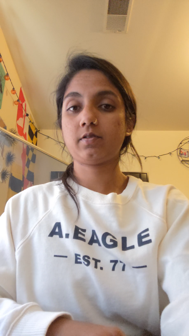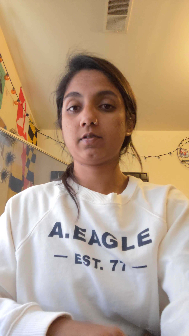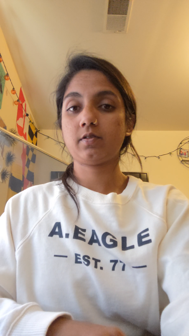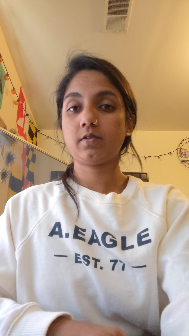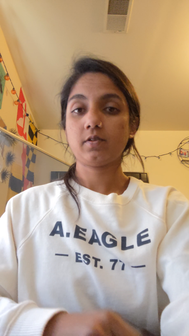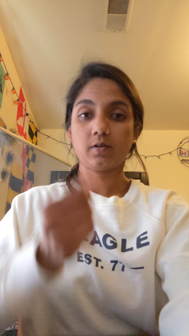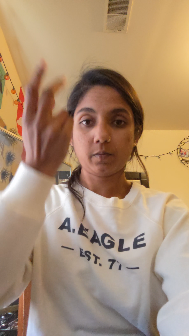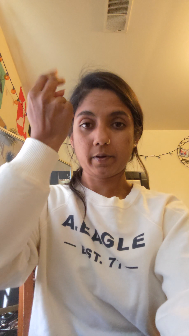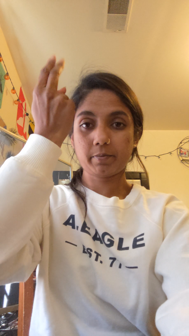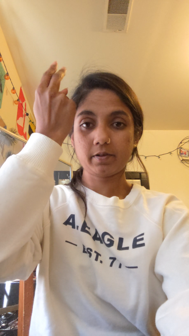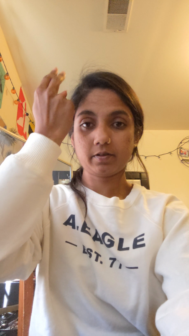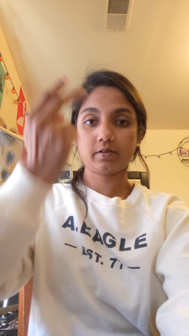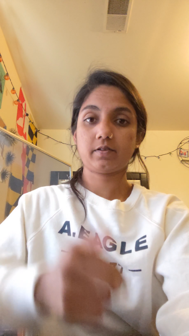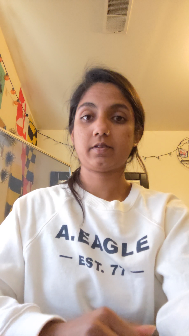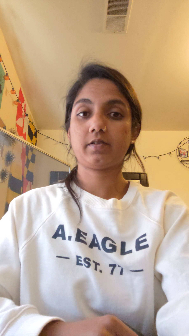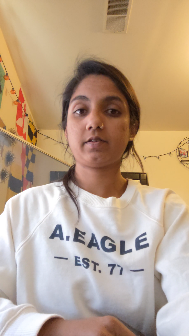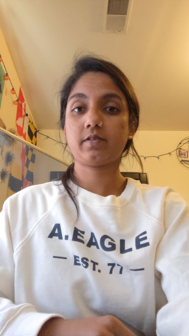rabbit